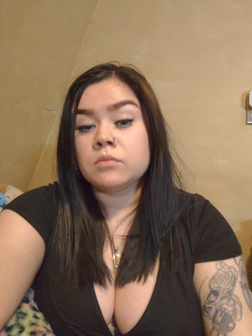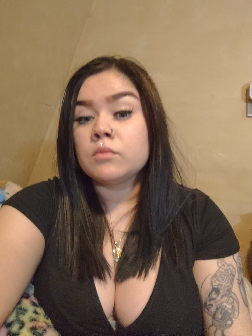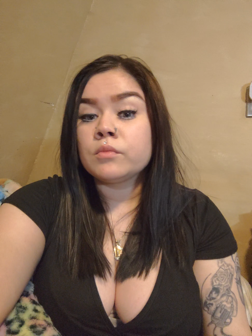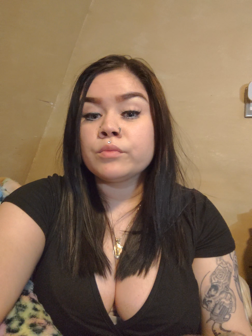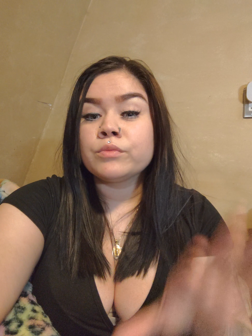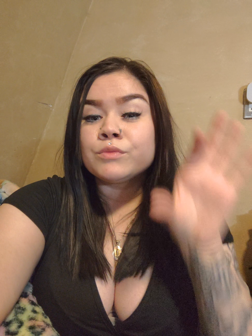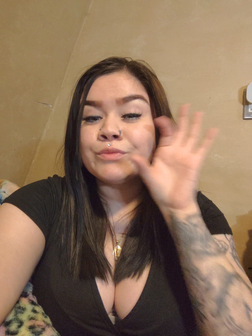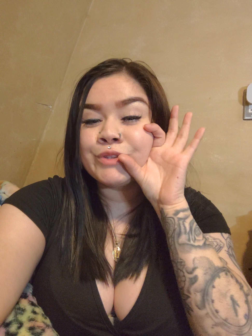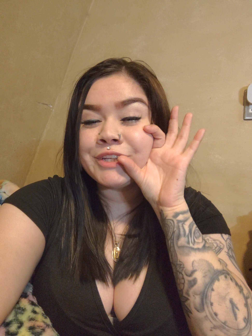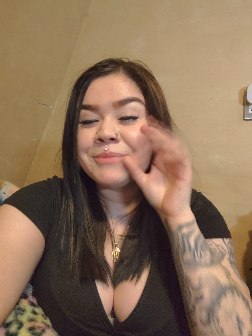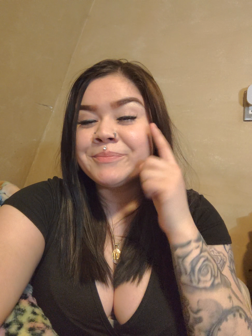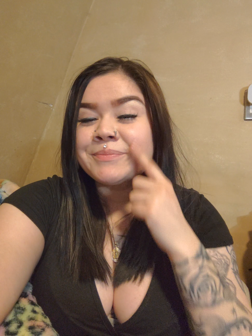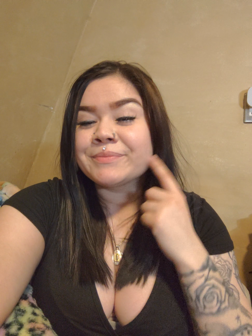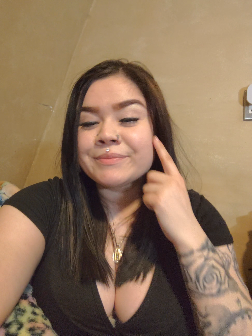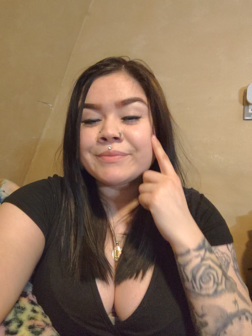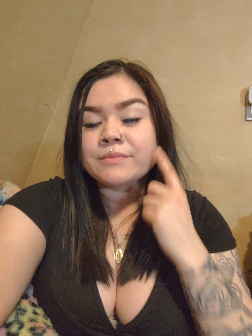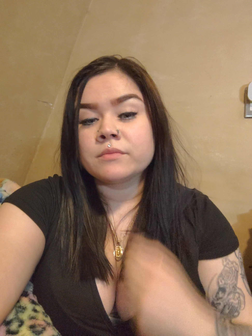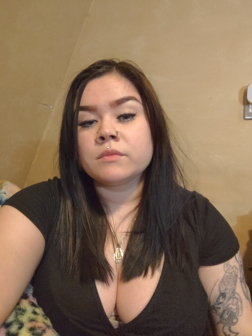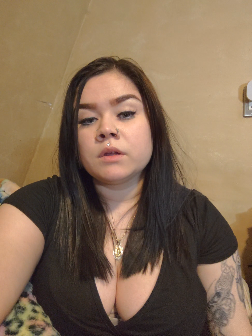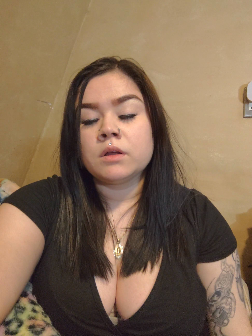cheek